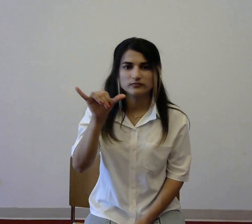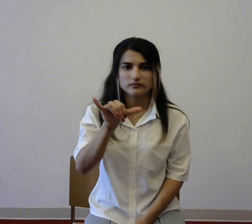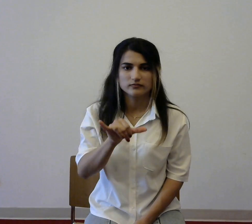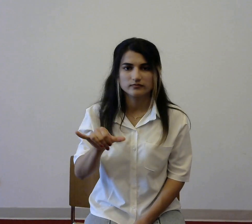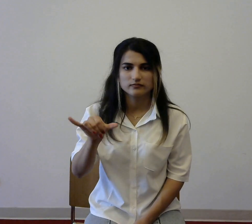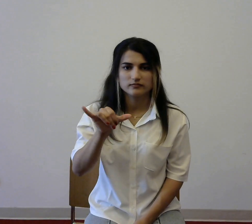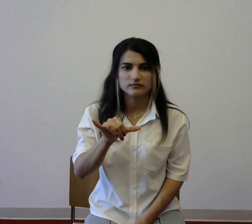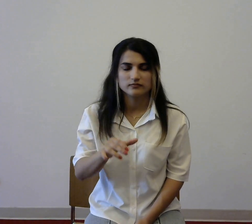harda